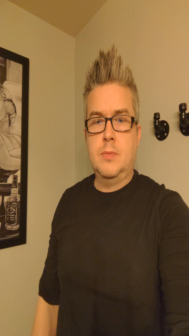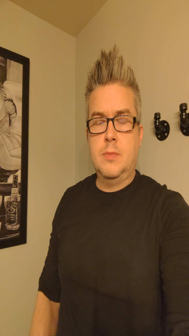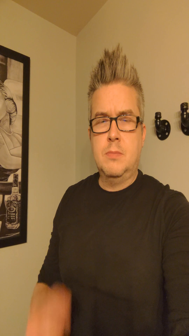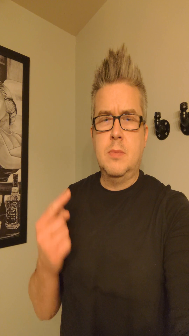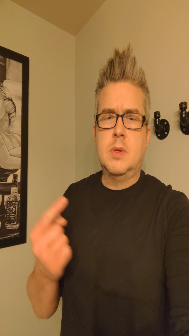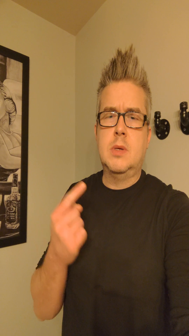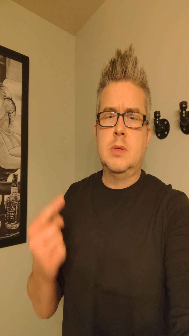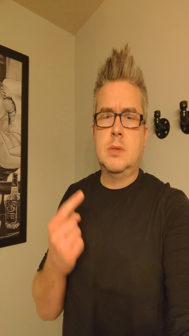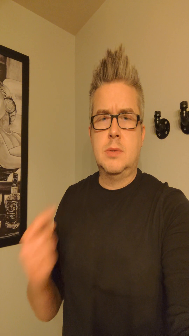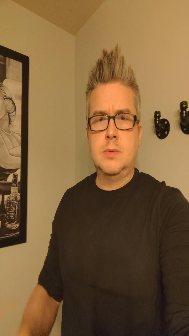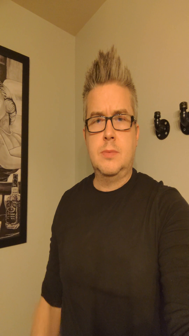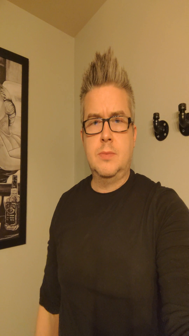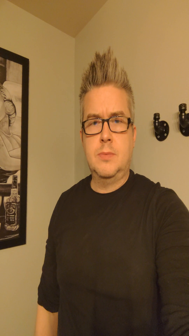owie